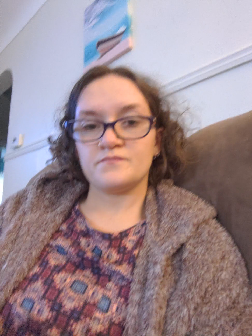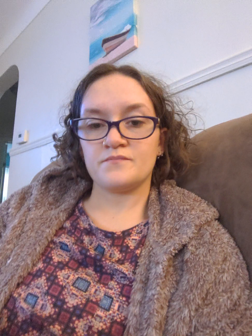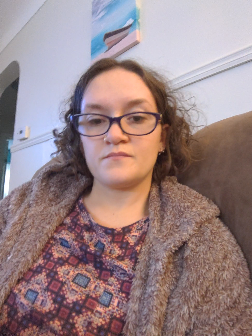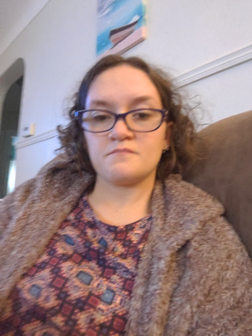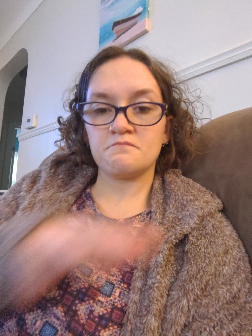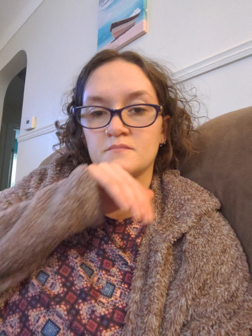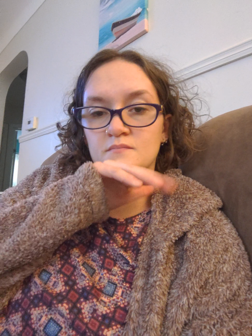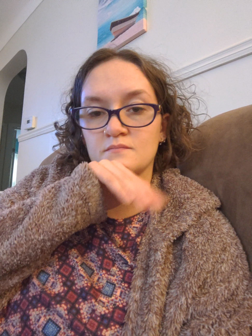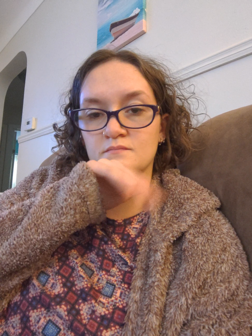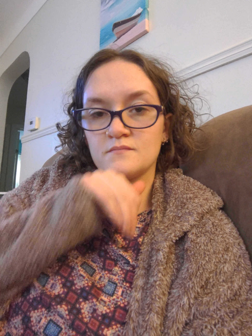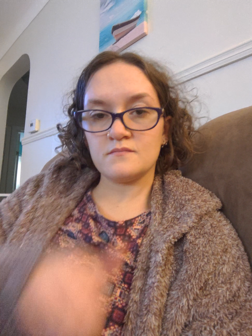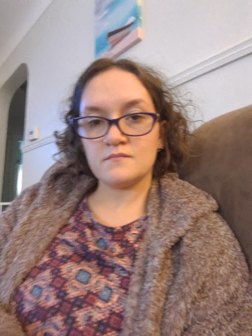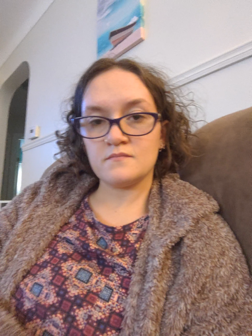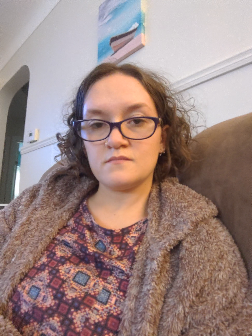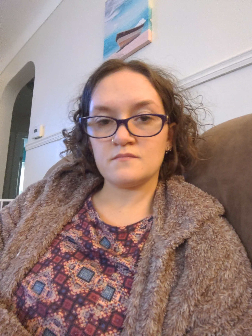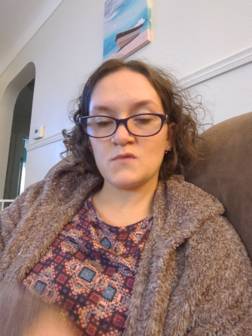pig